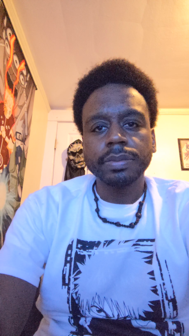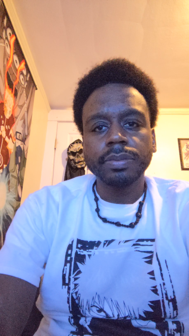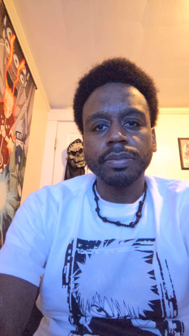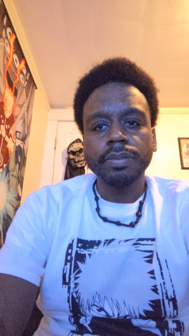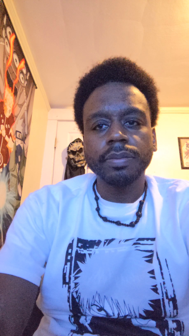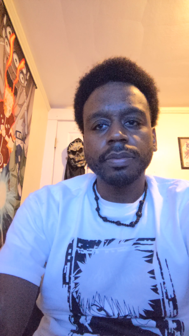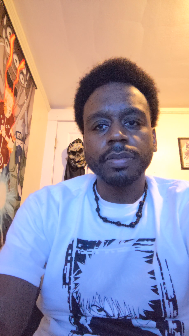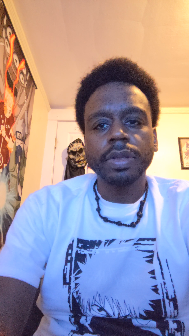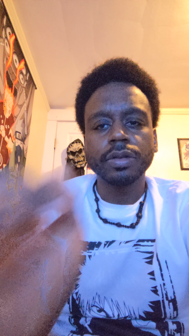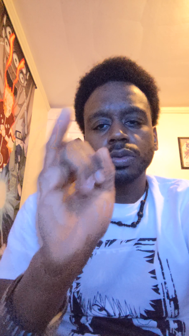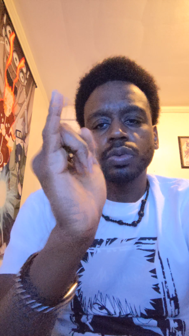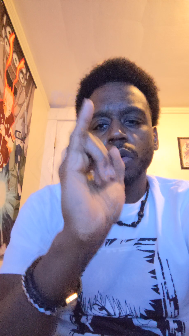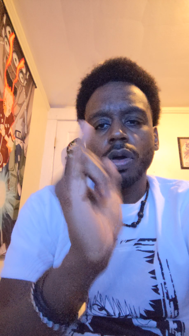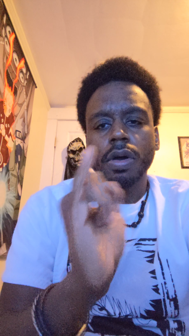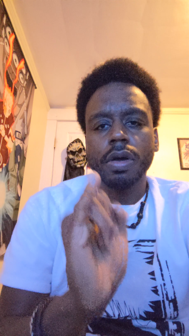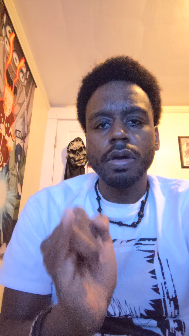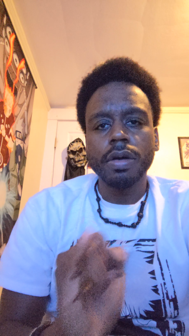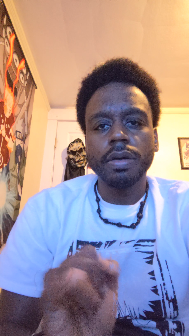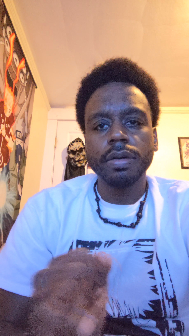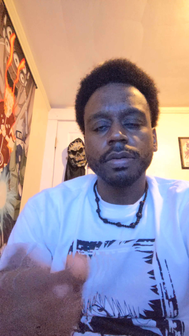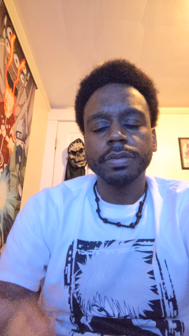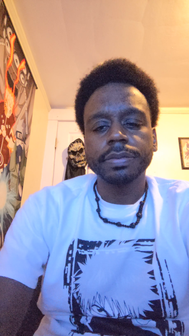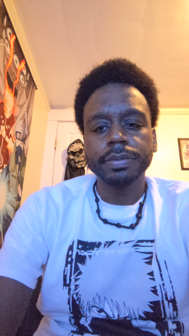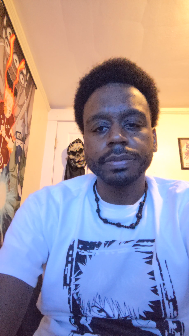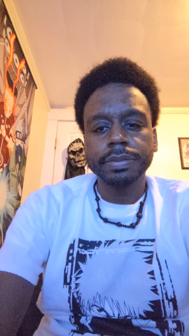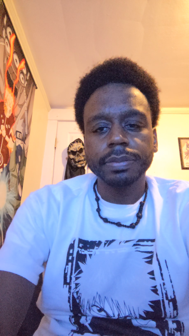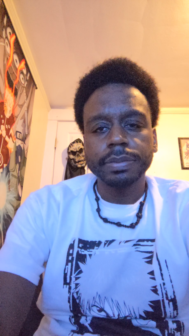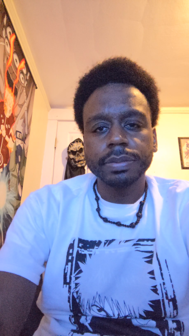draw